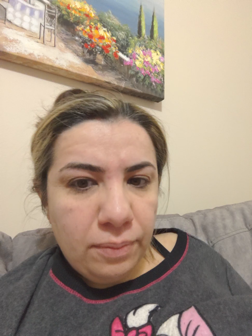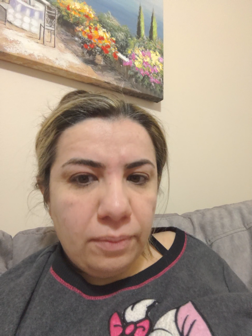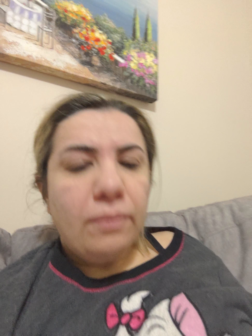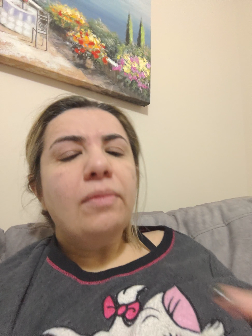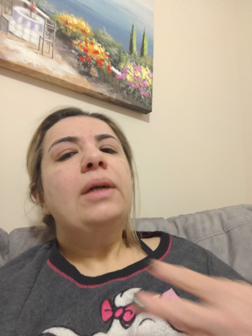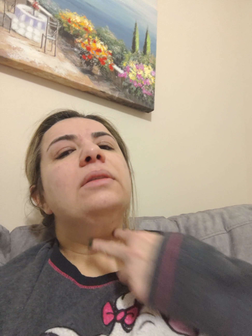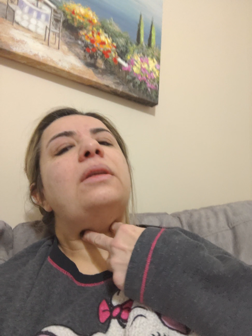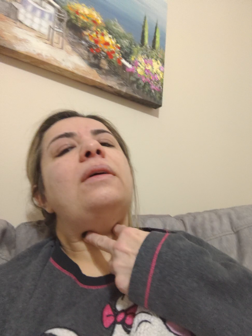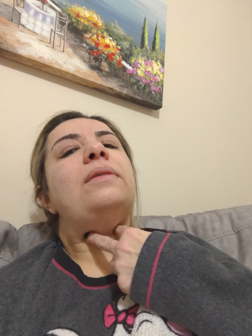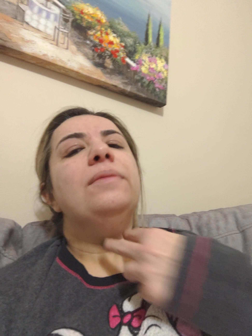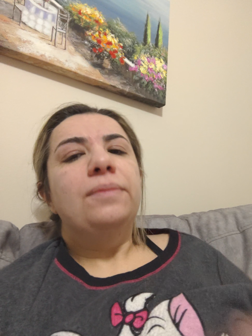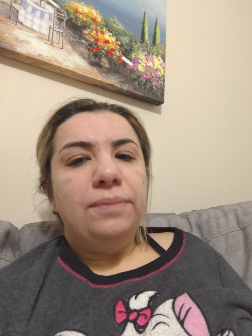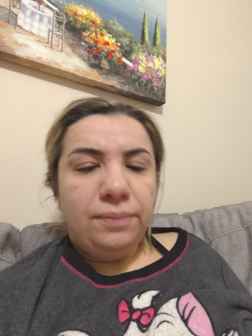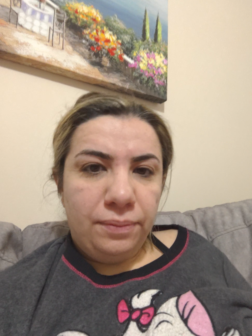stuck